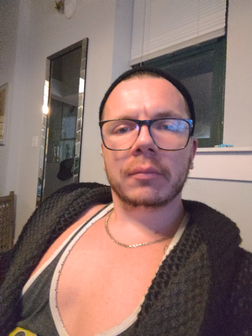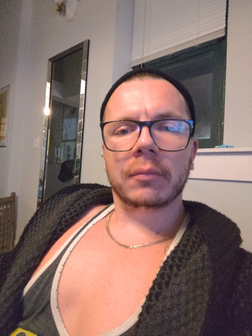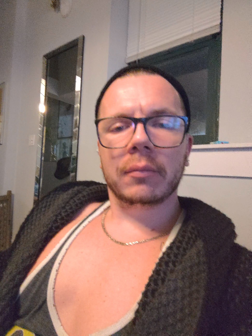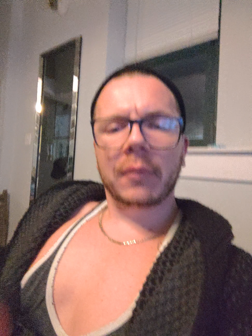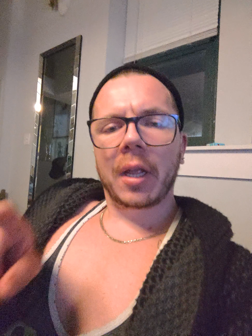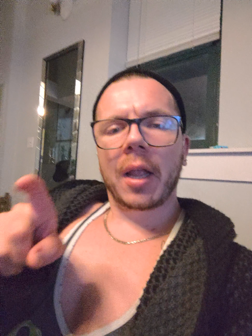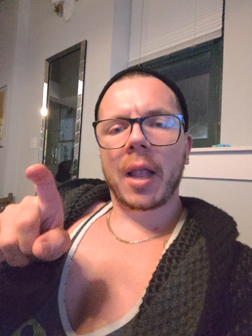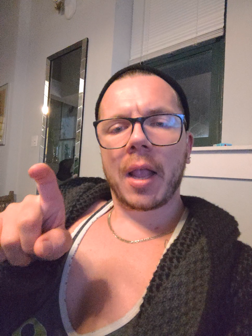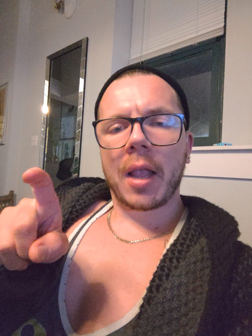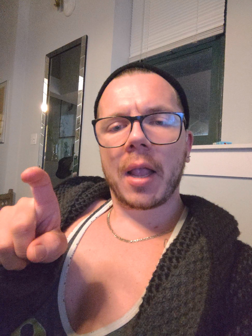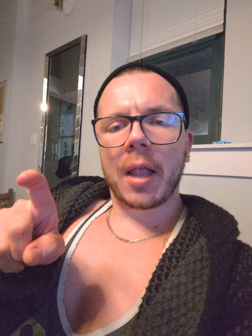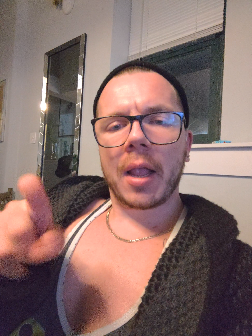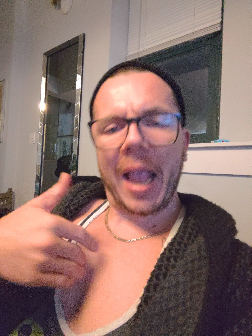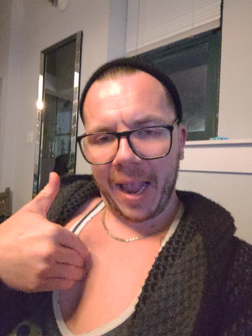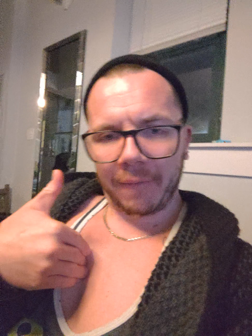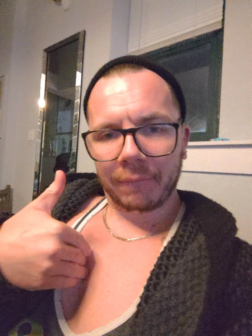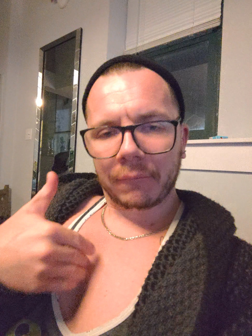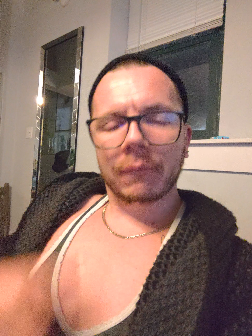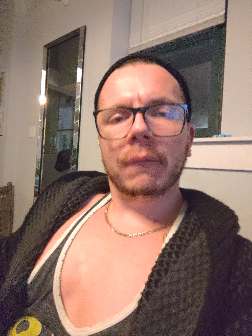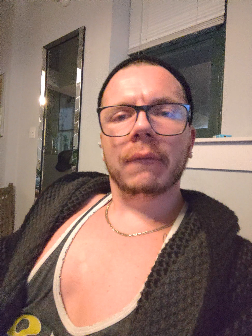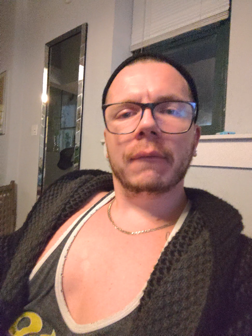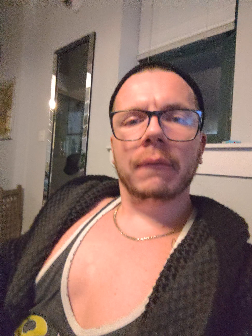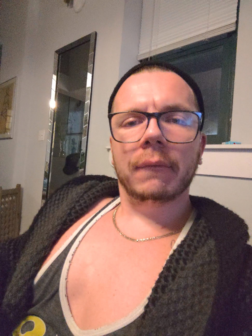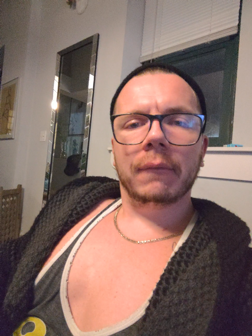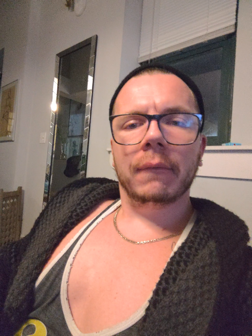have